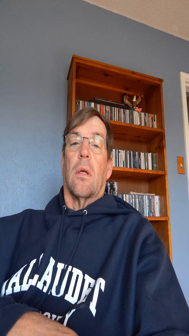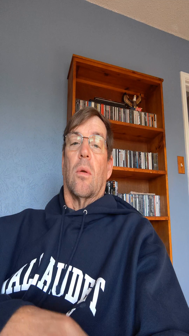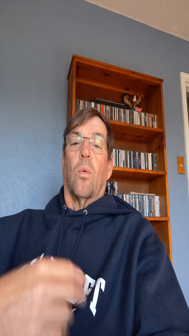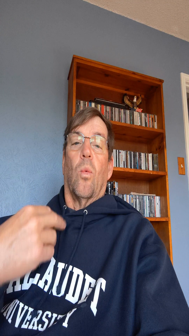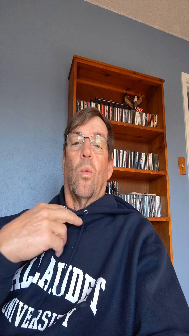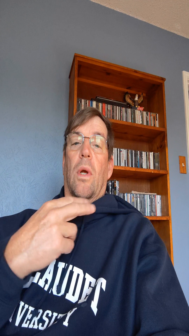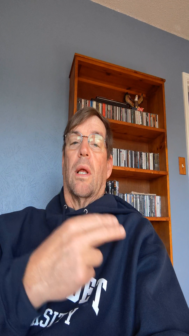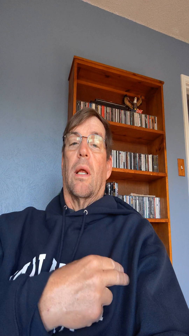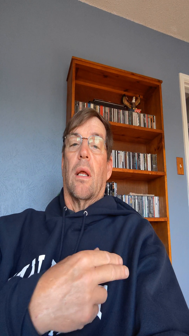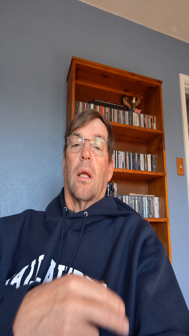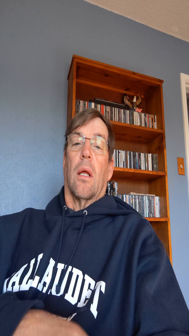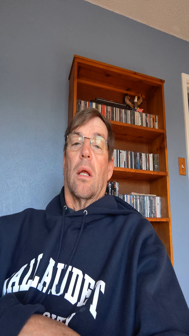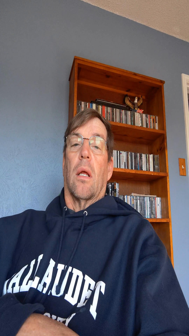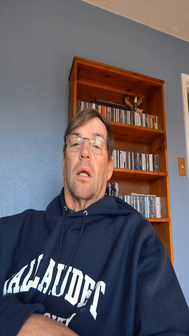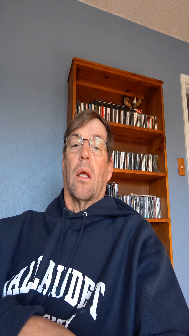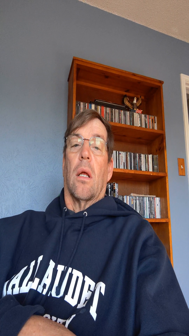we